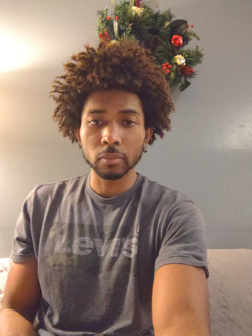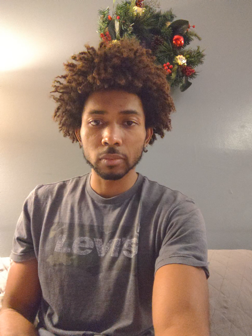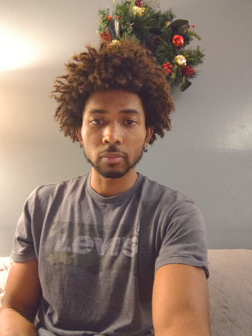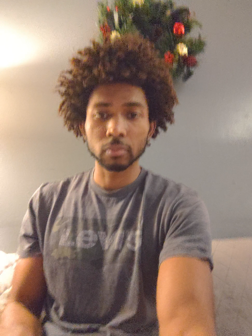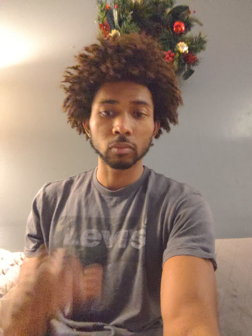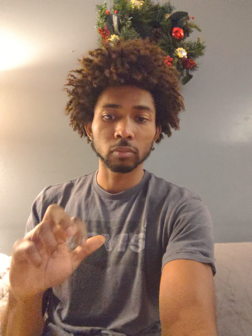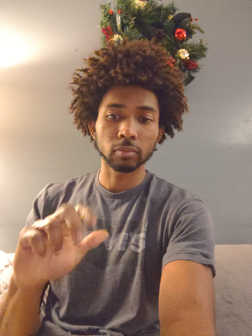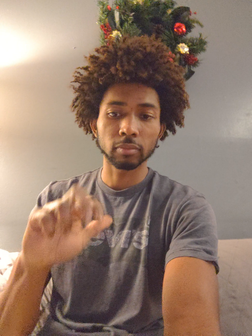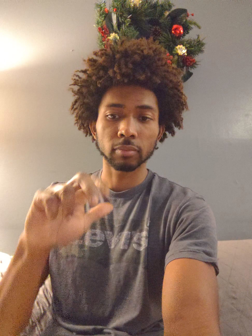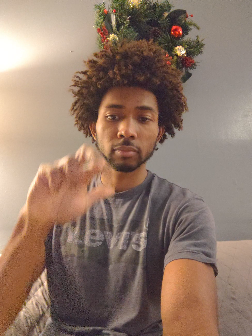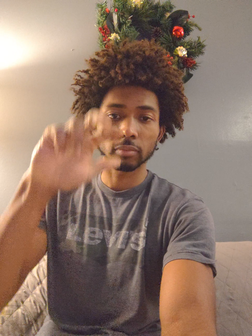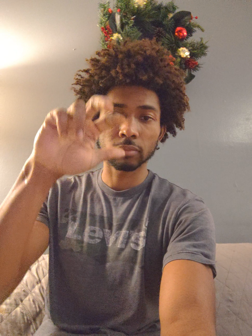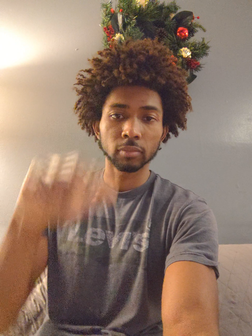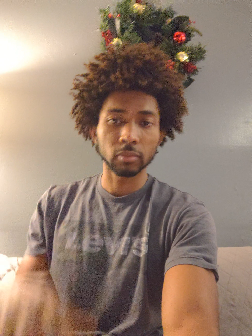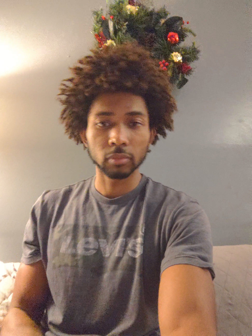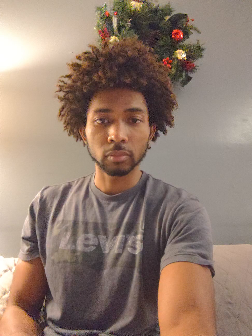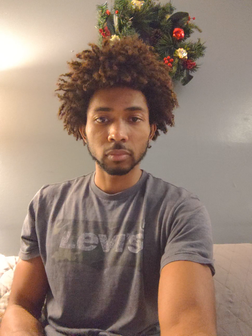stairs